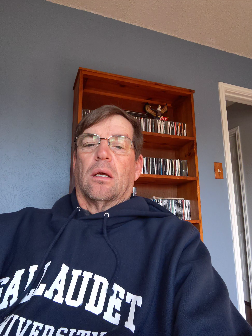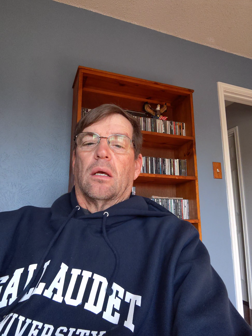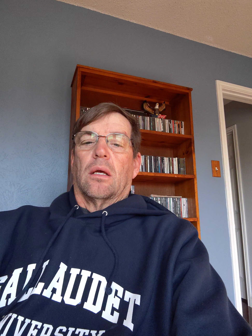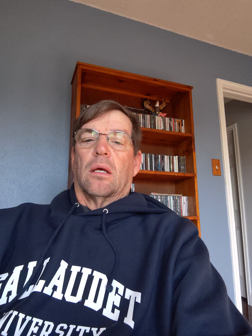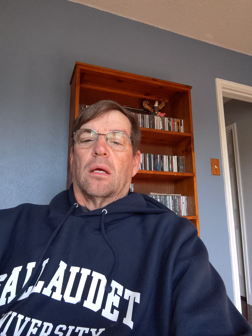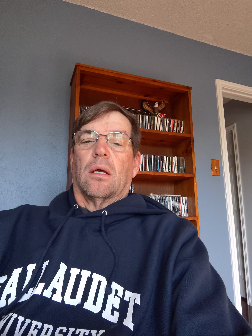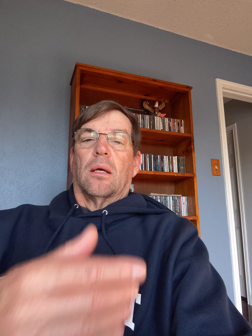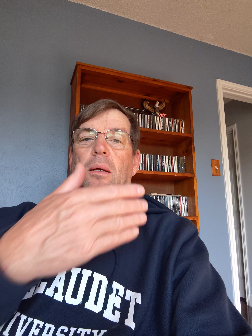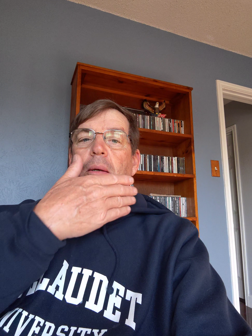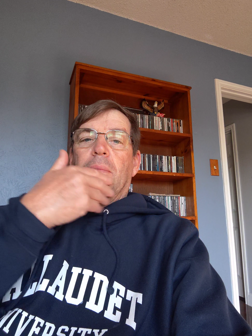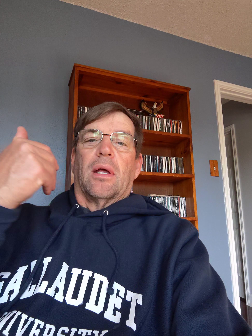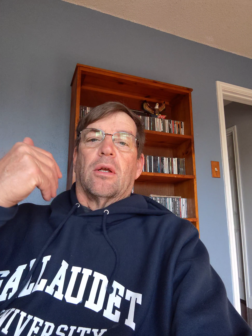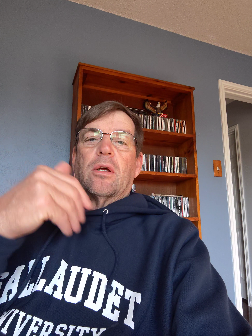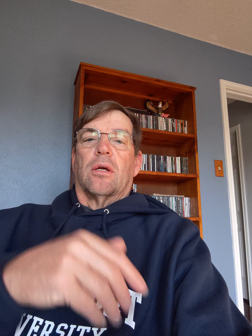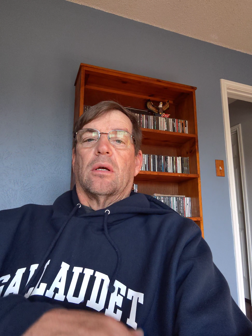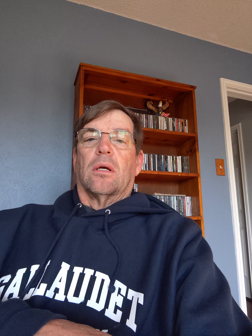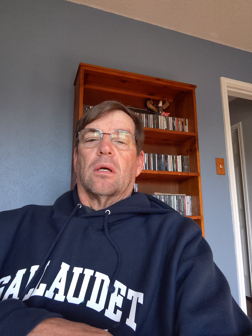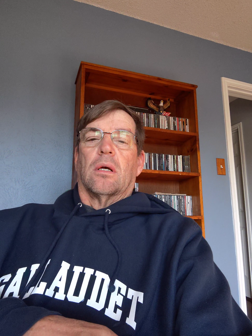better